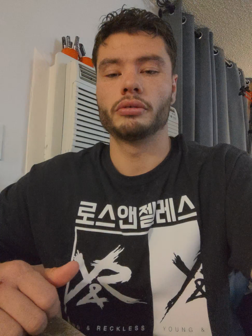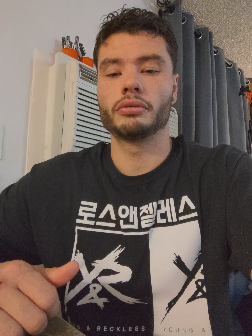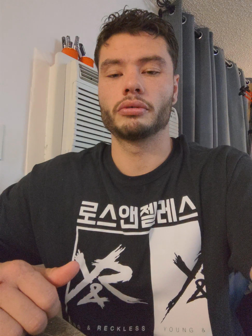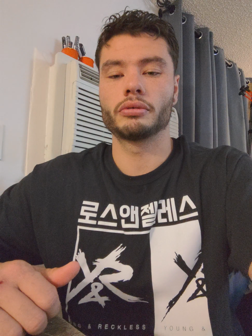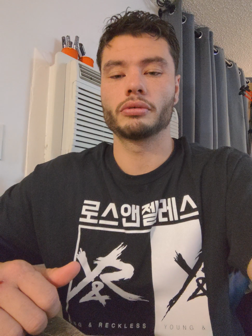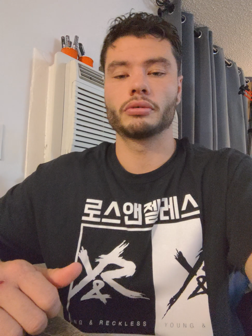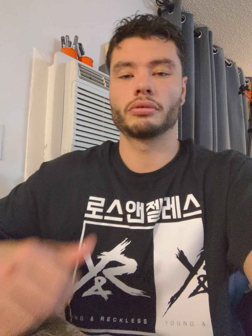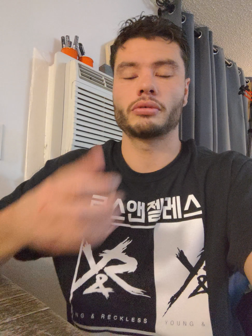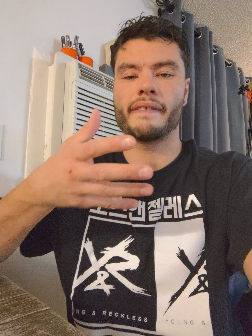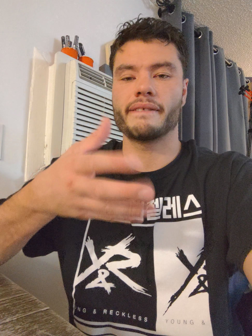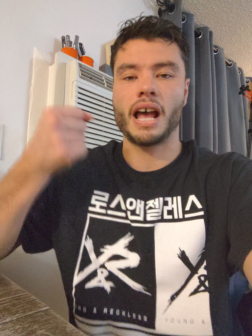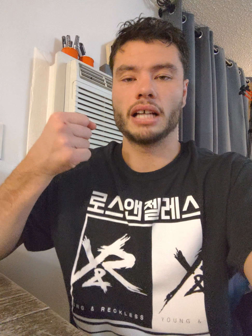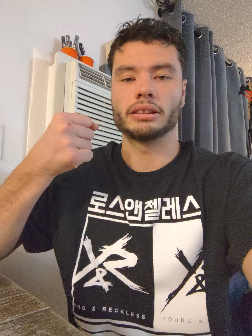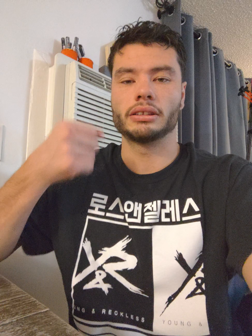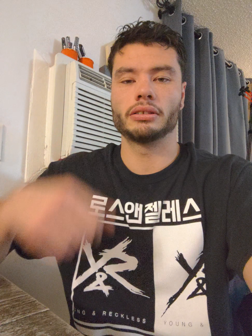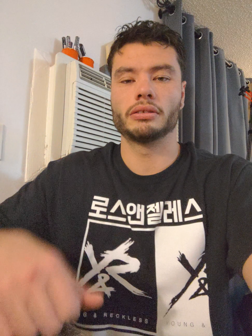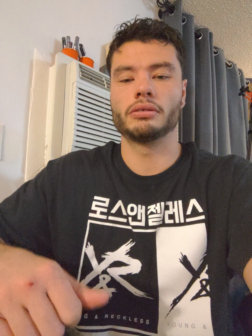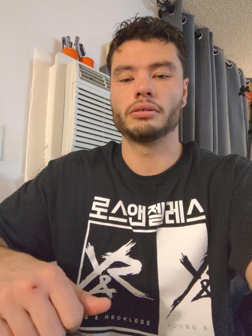fast